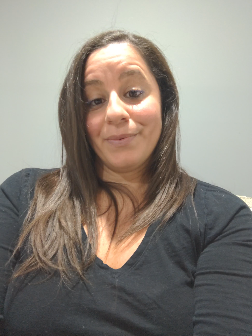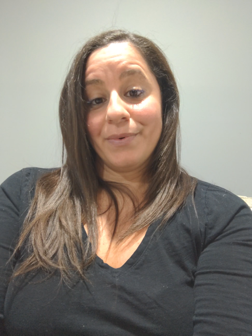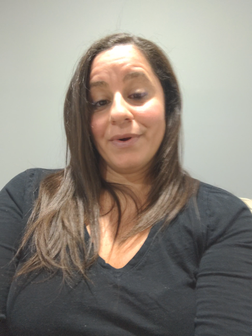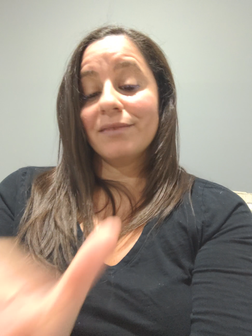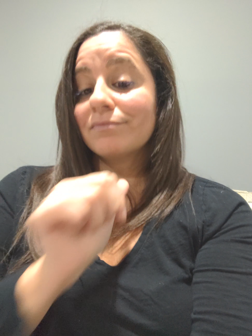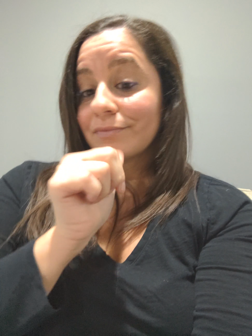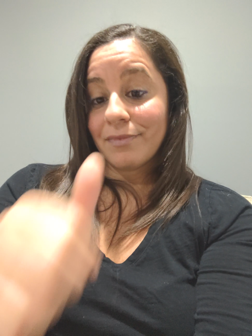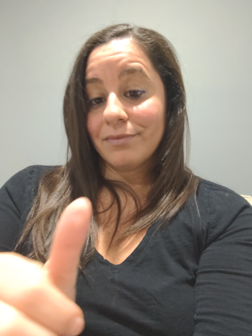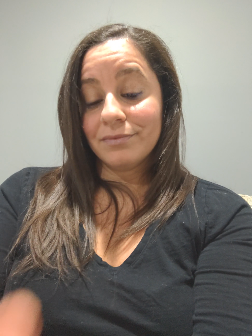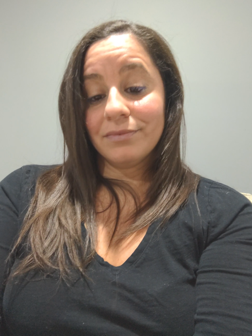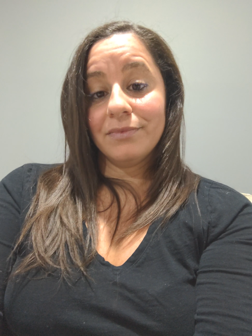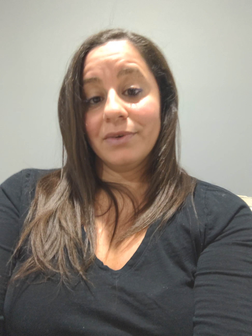not